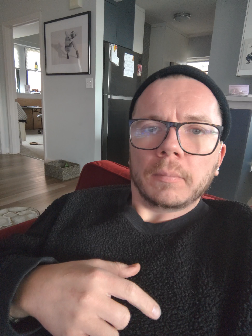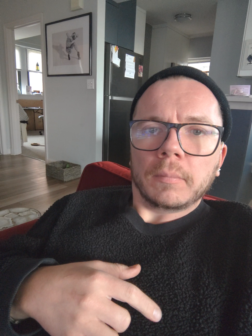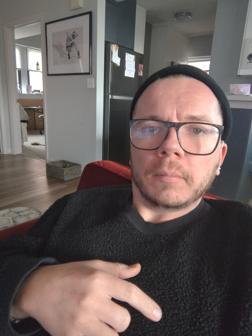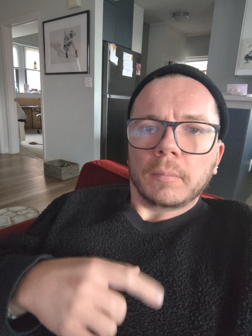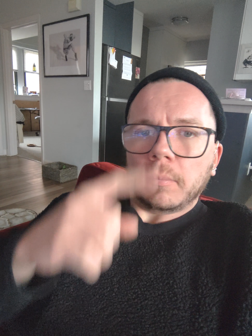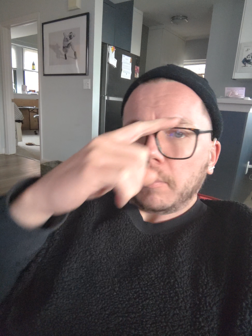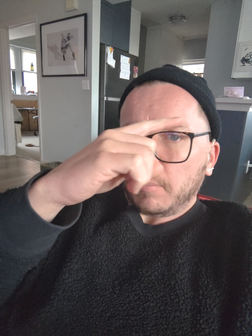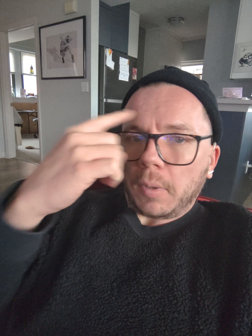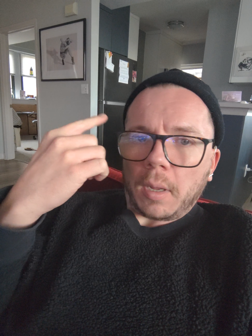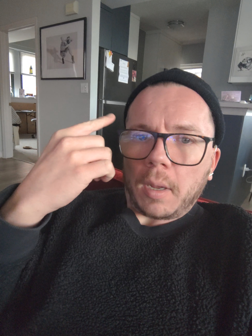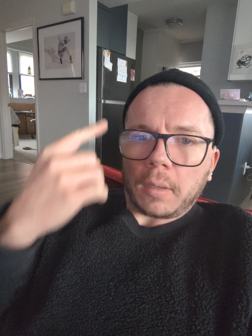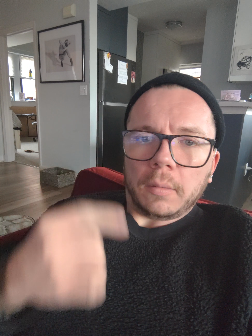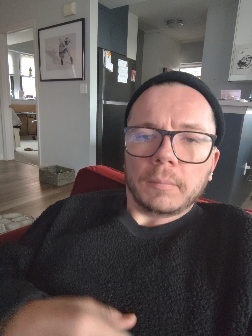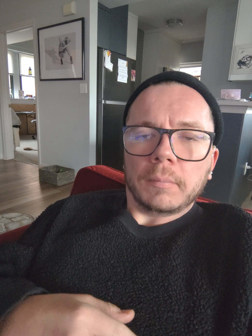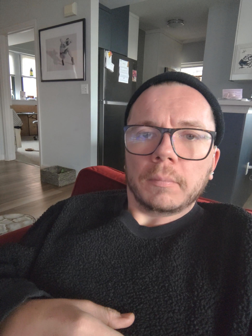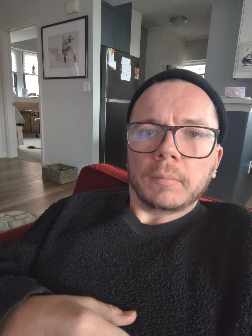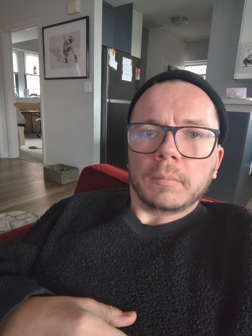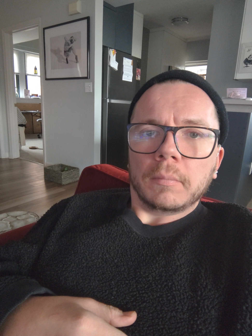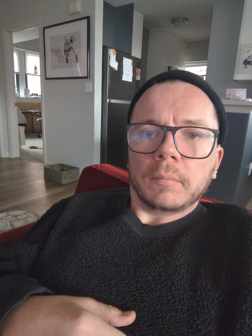black